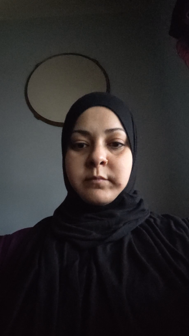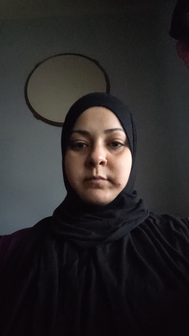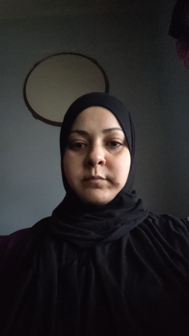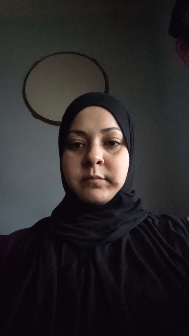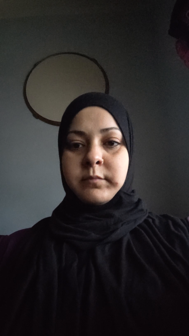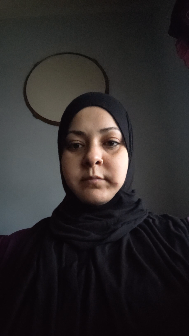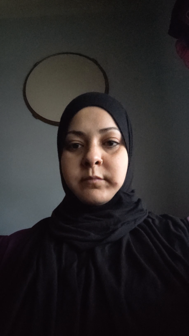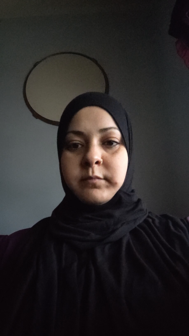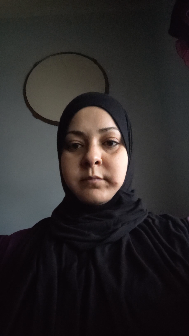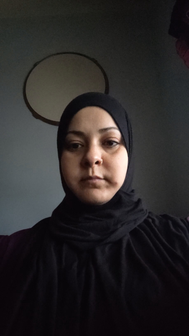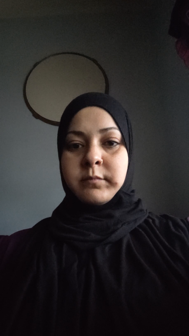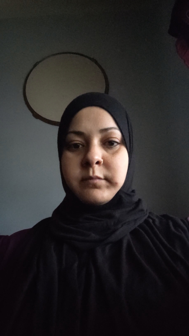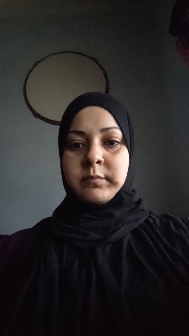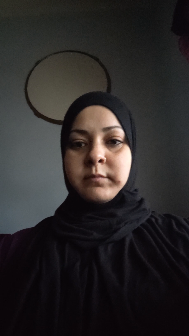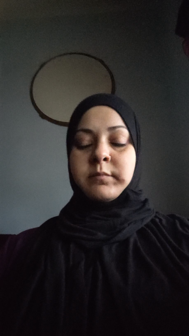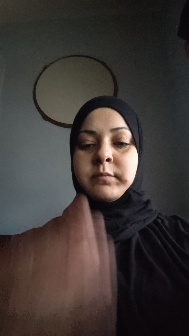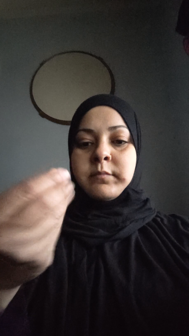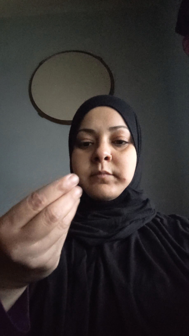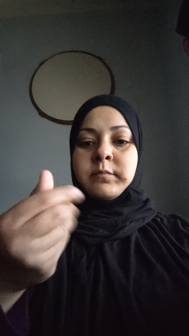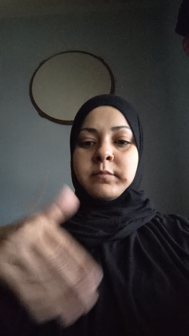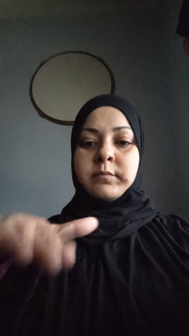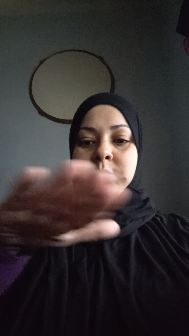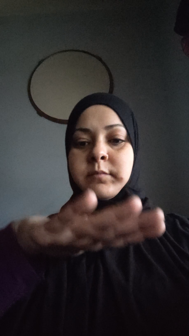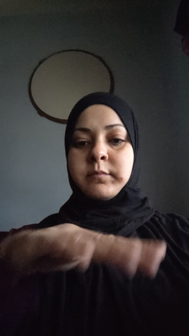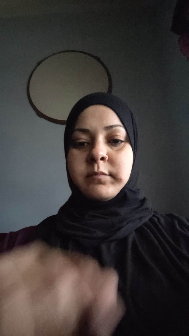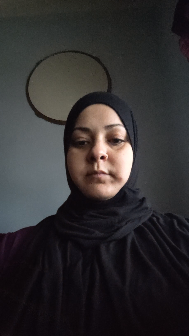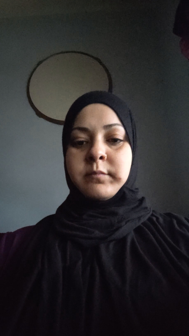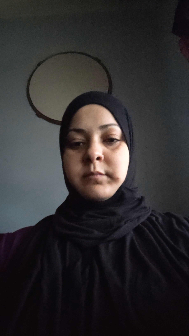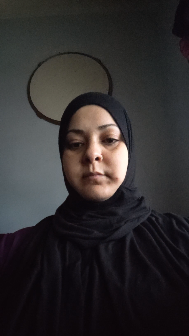garden